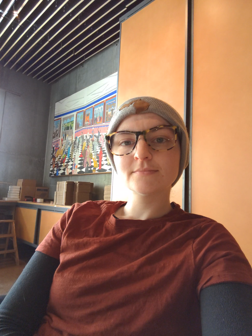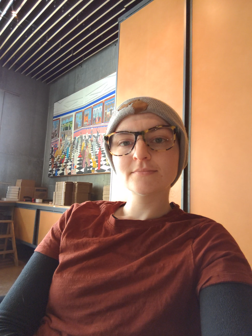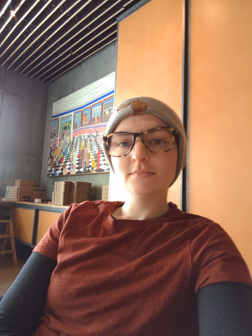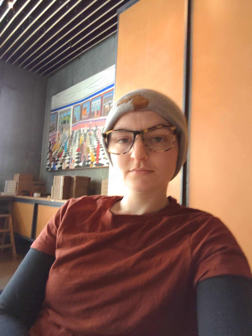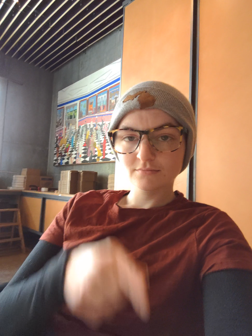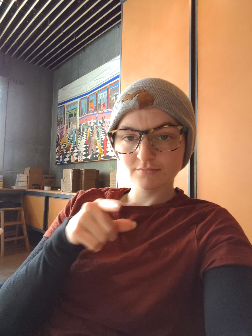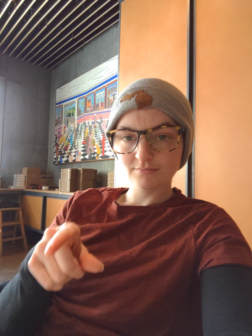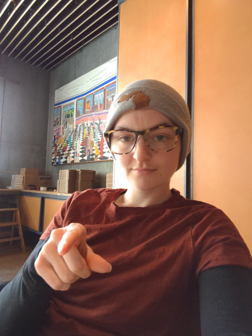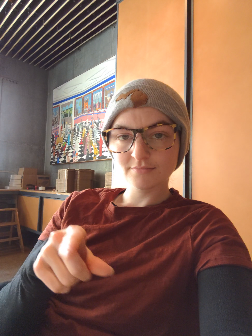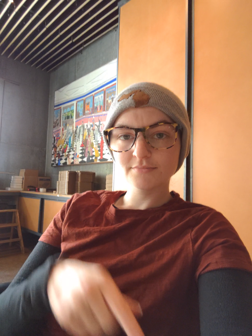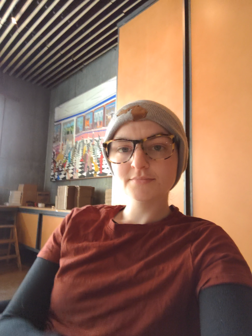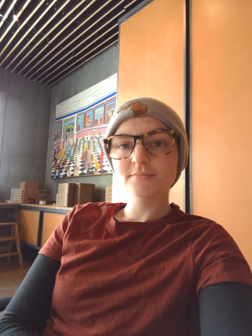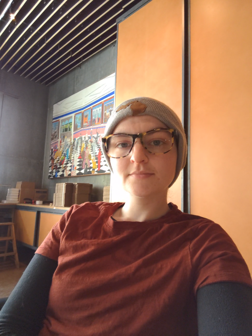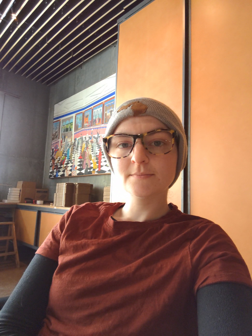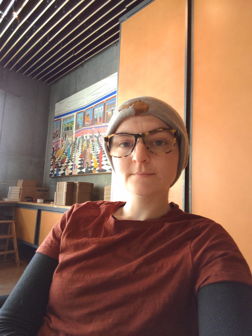there